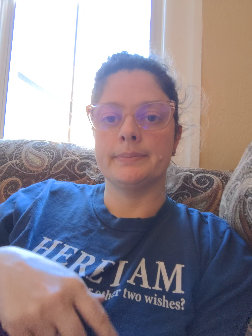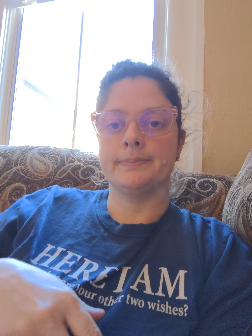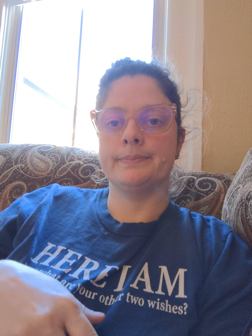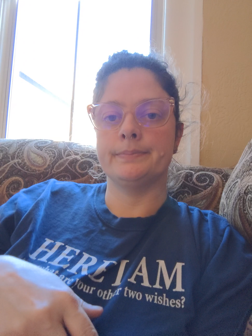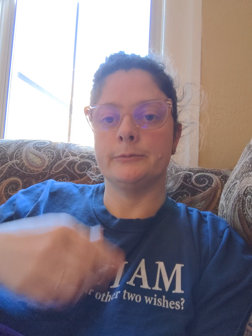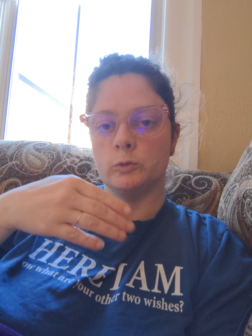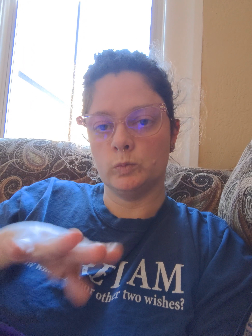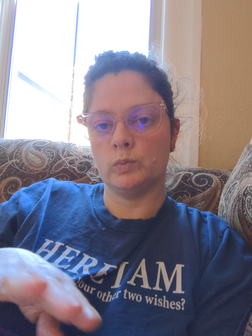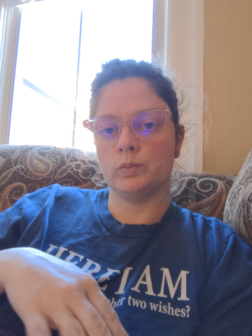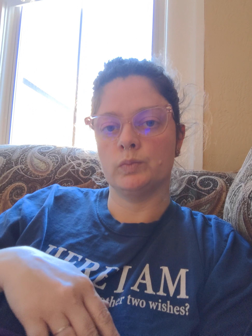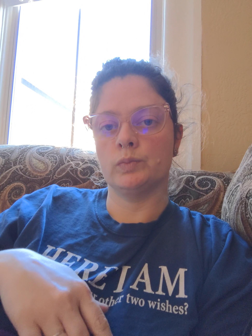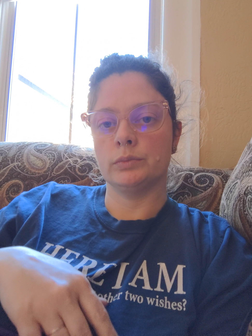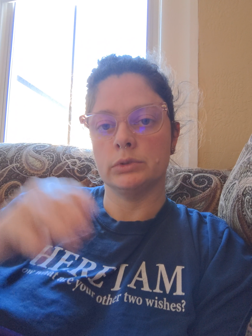into